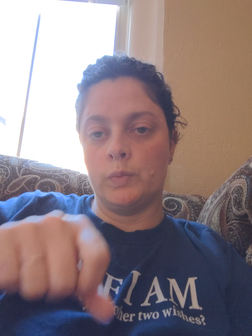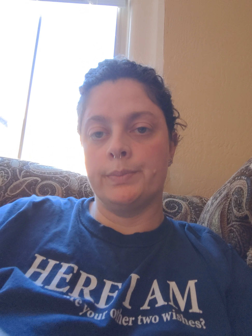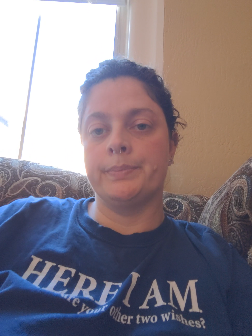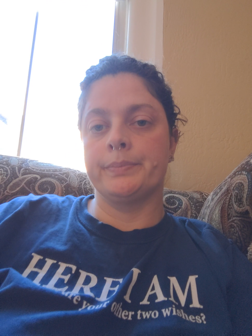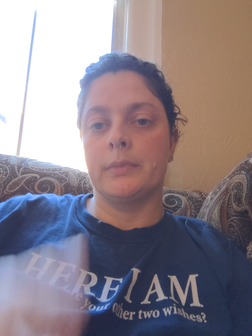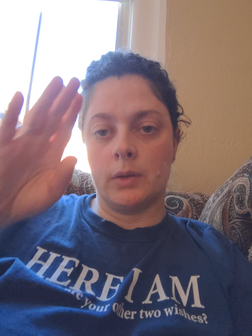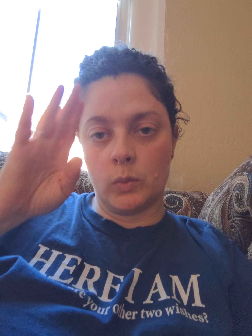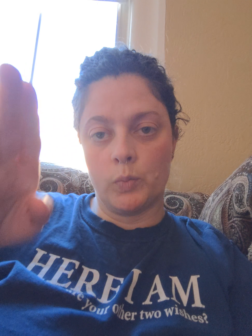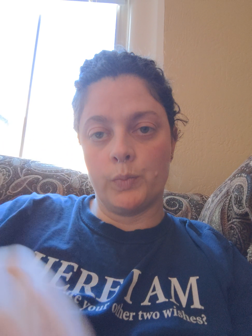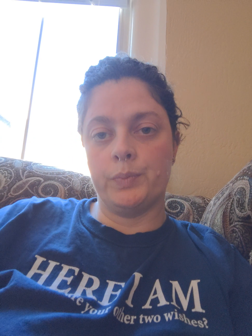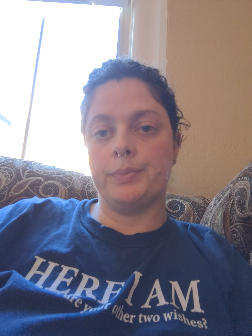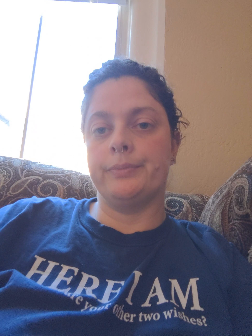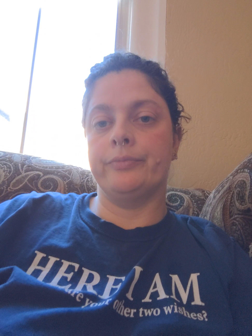hello